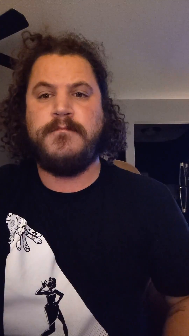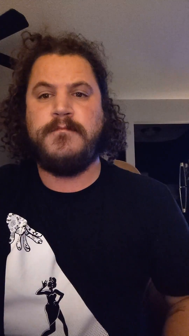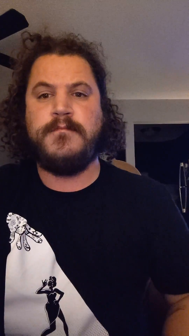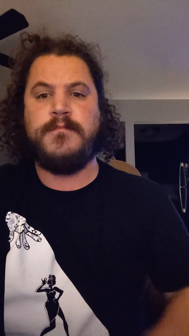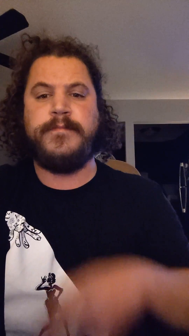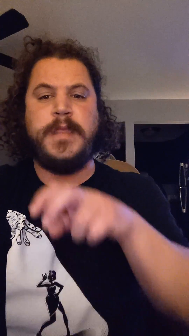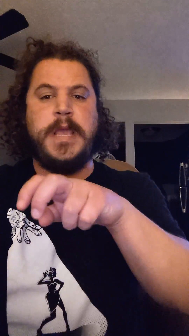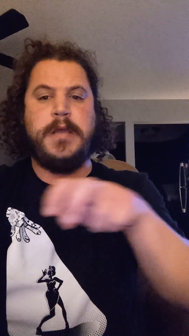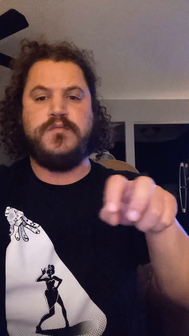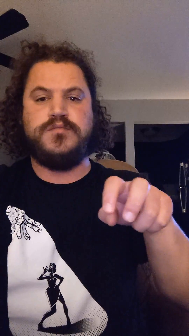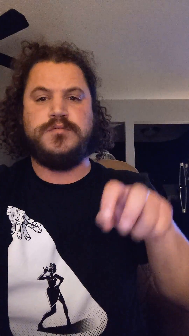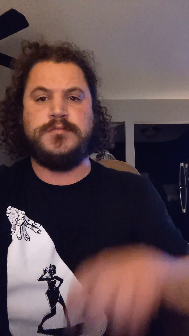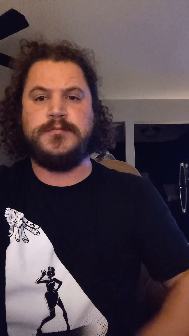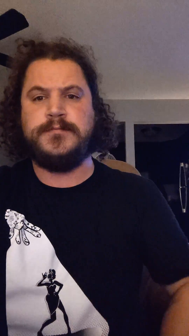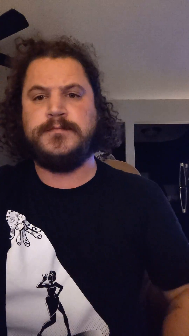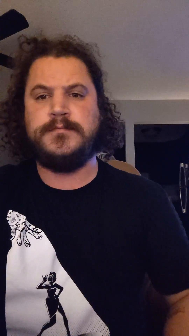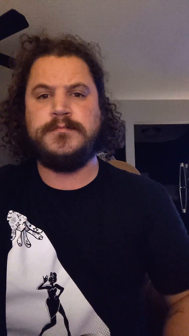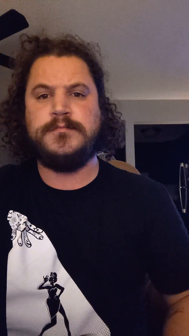couch